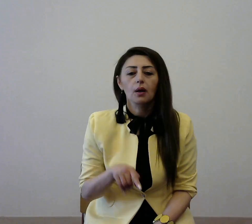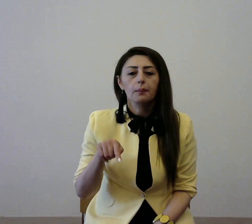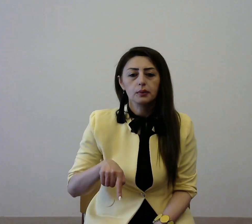burda